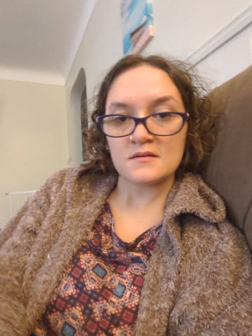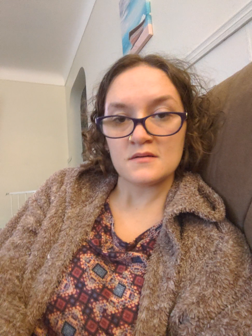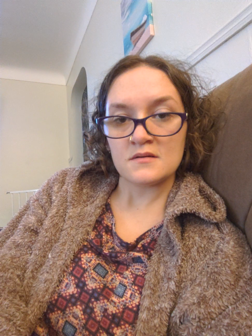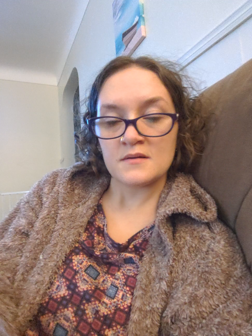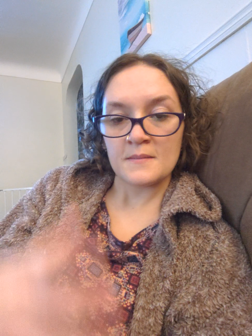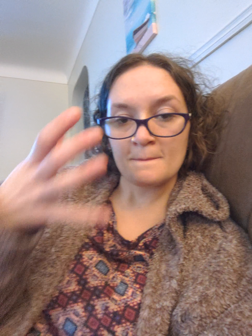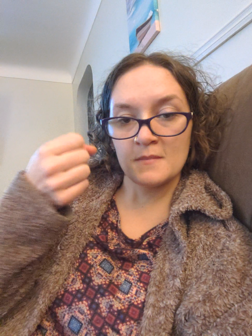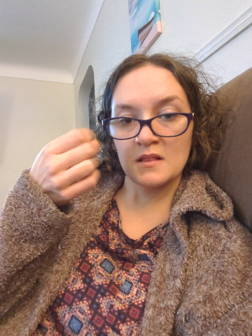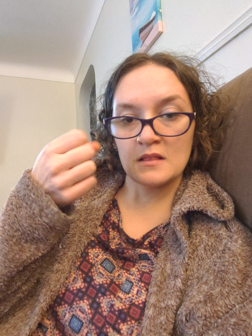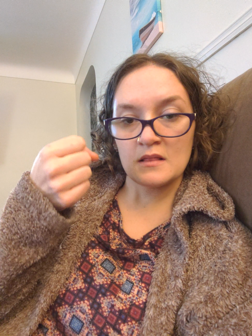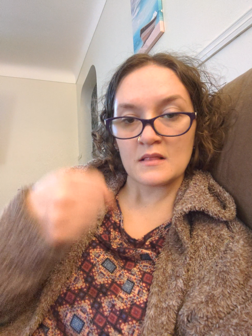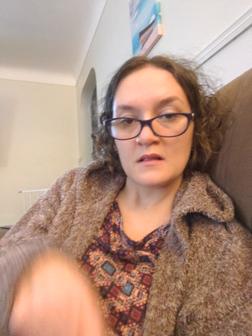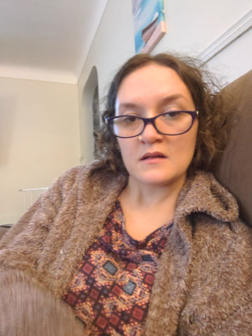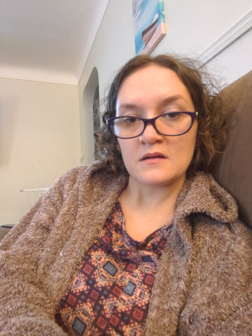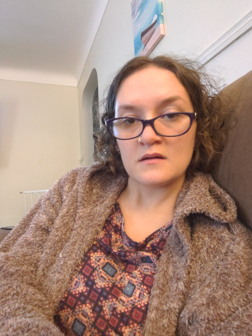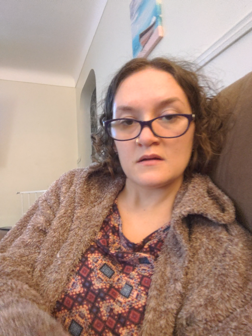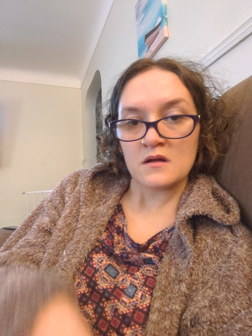milk